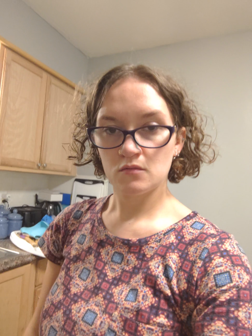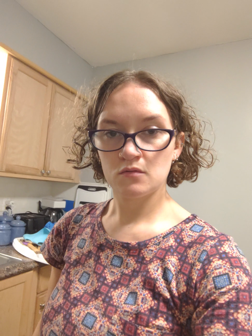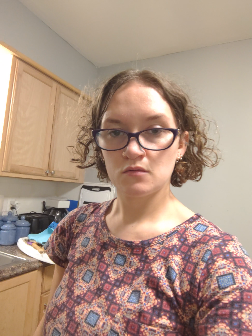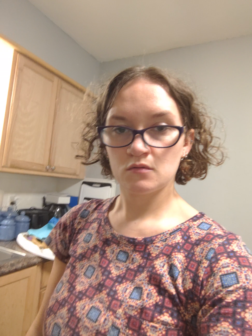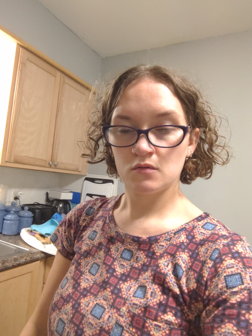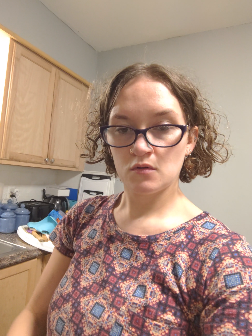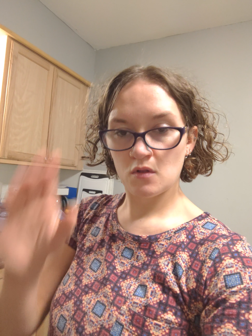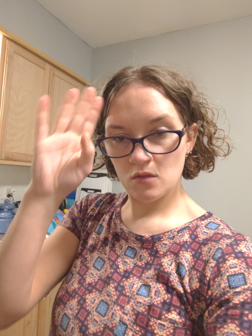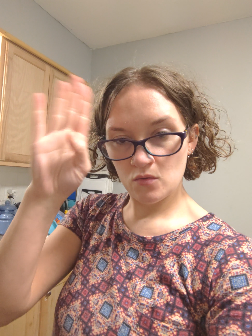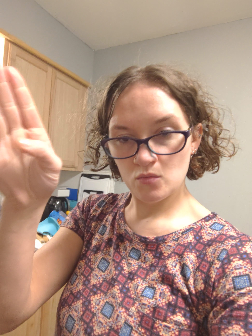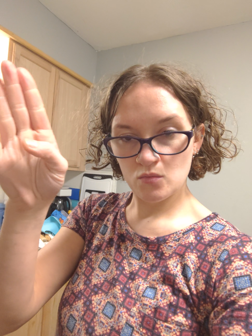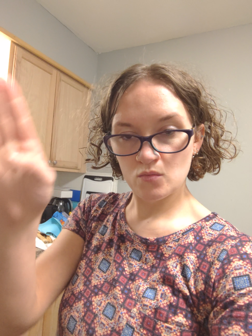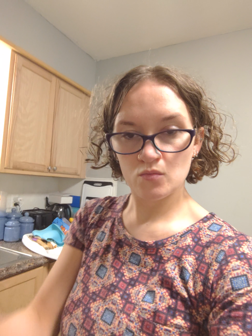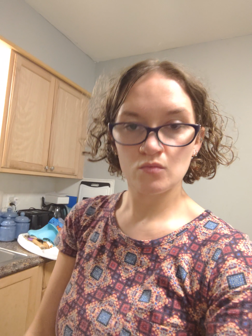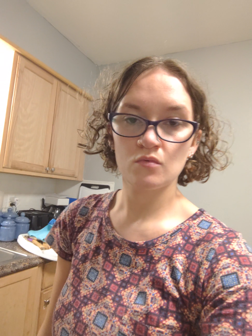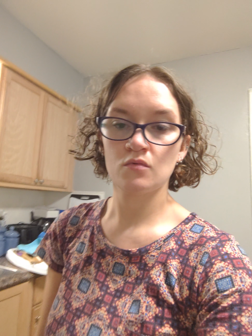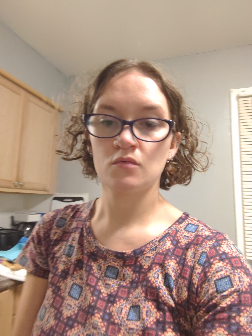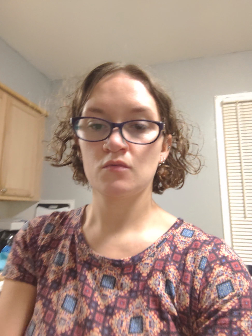hello